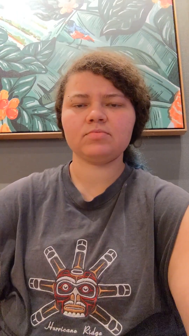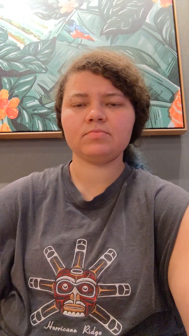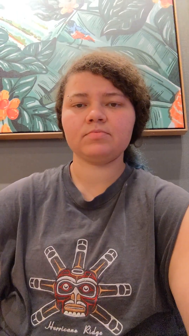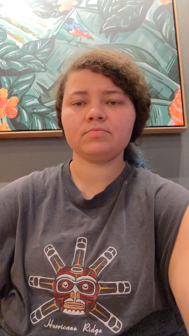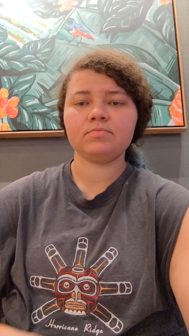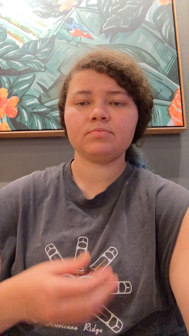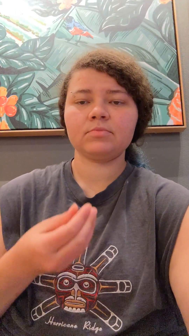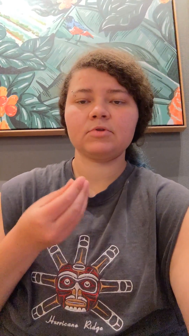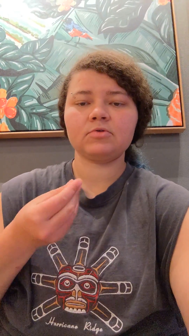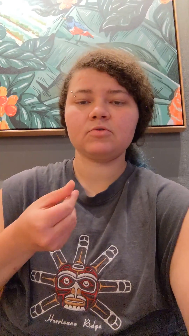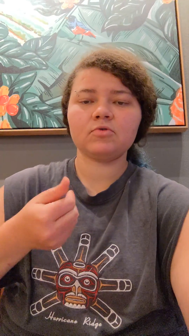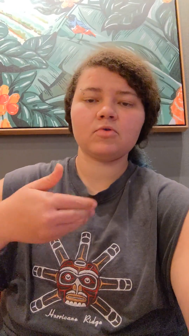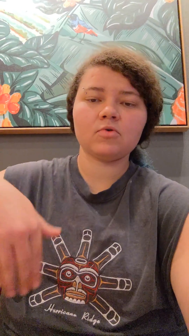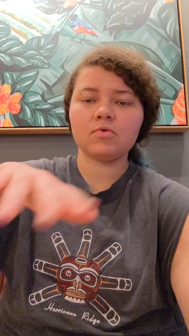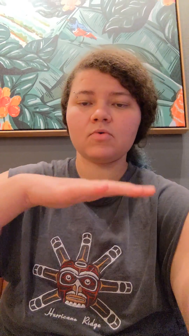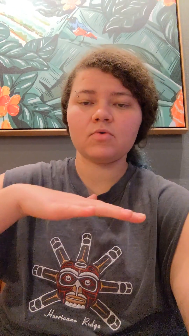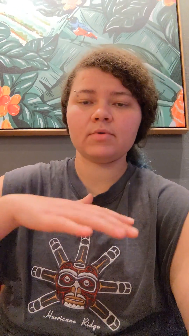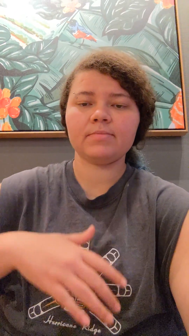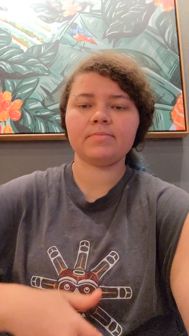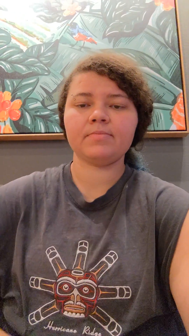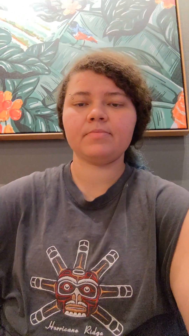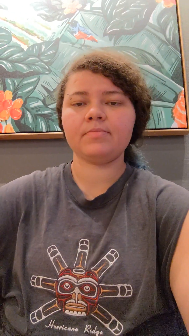garden